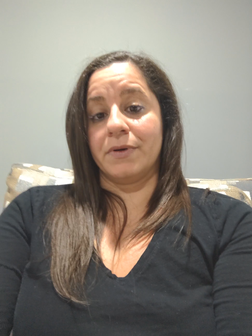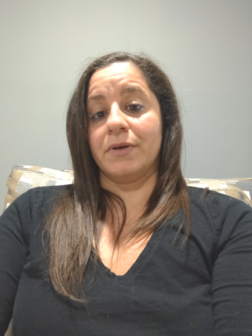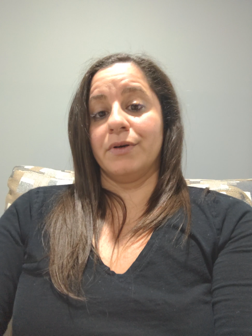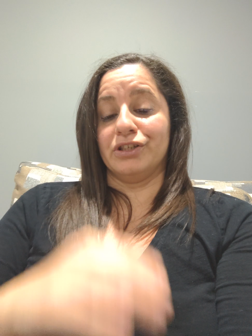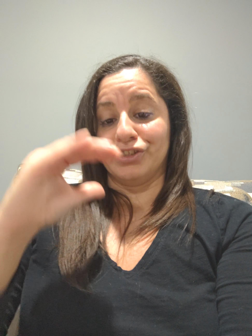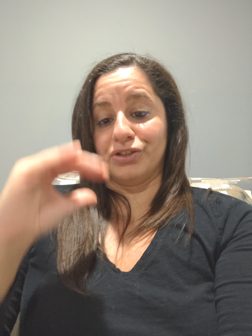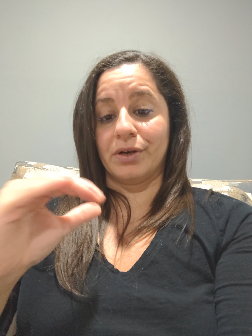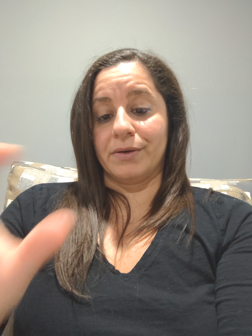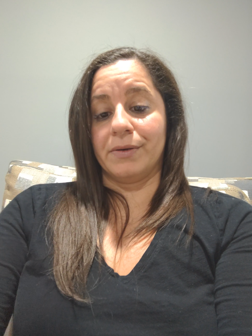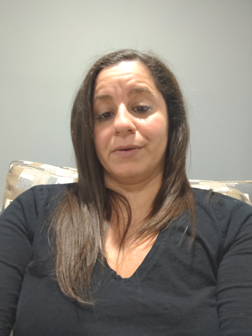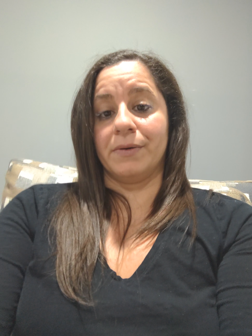child